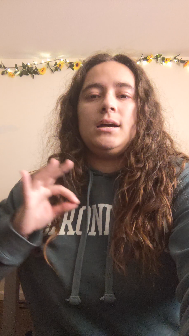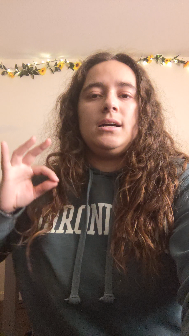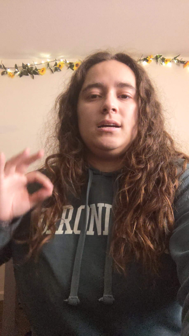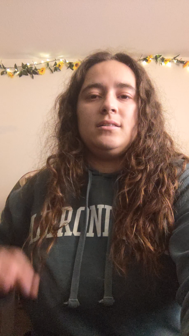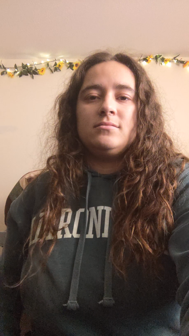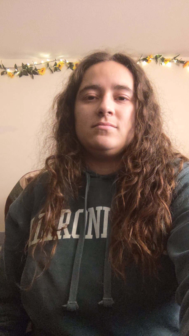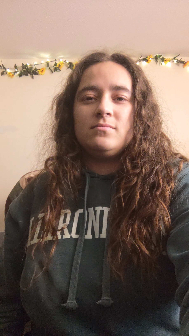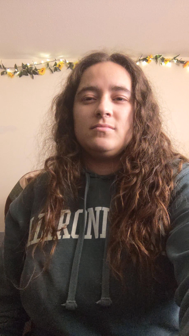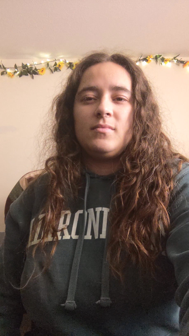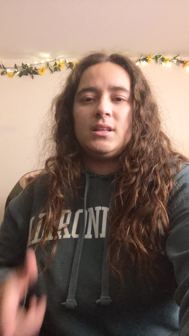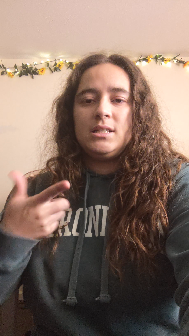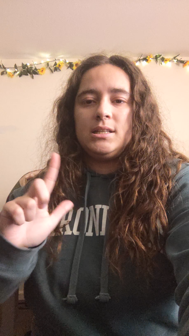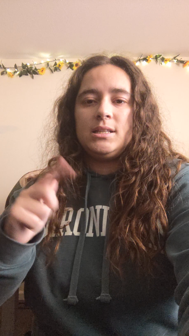let me